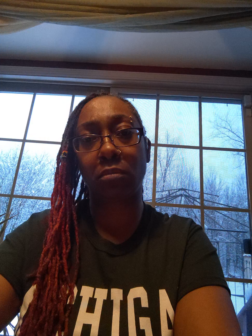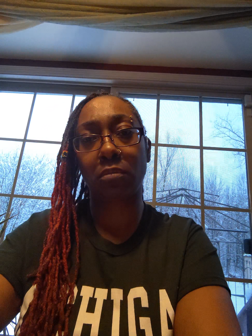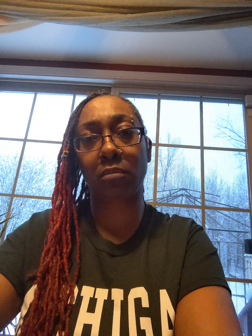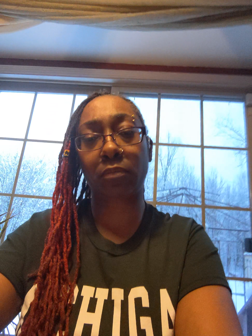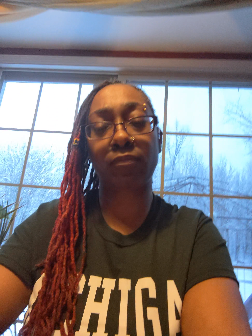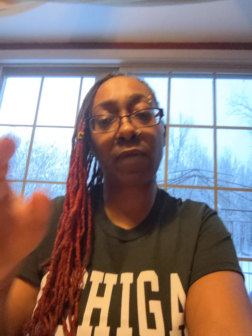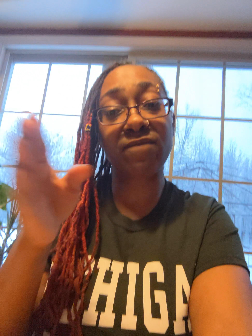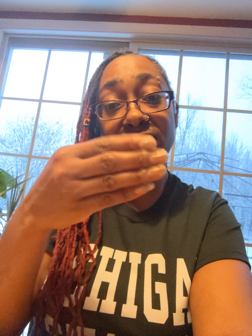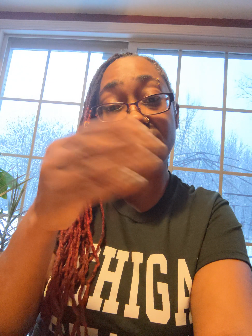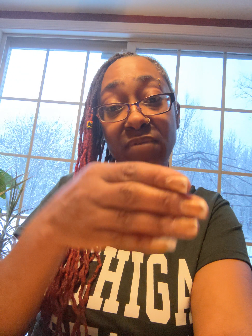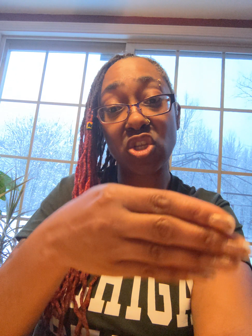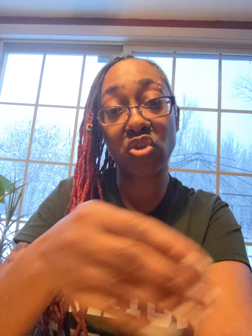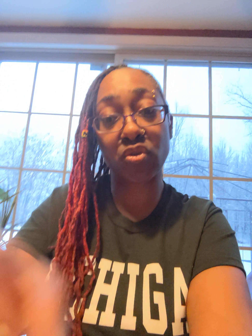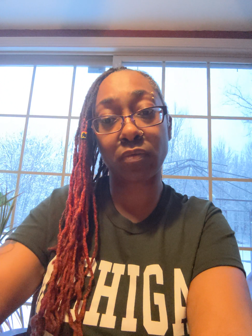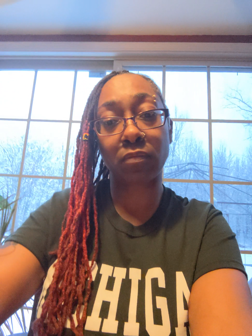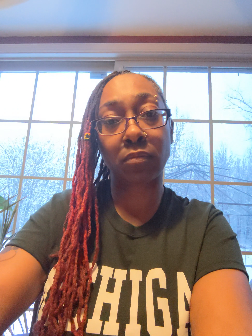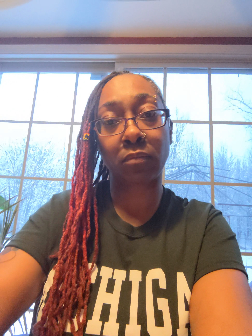fish